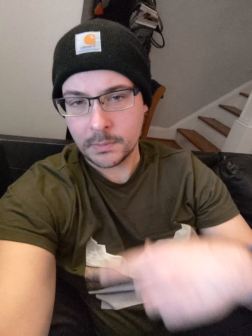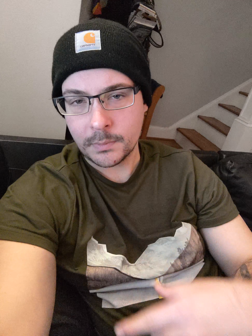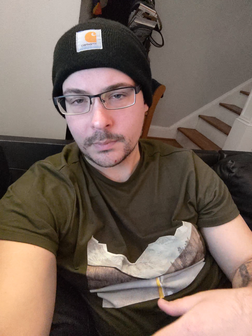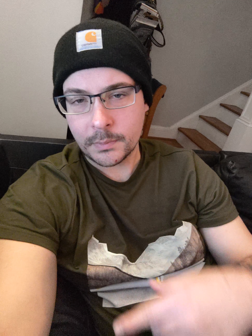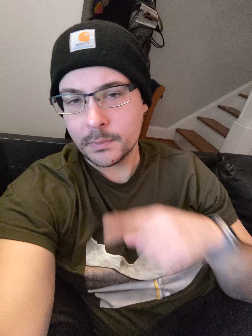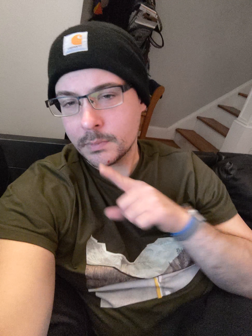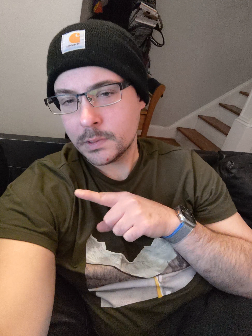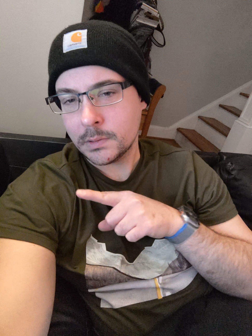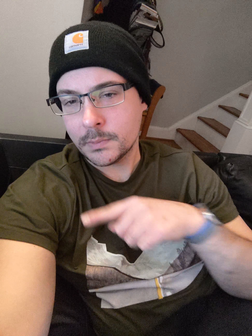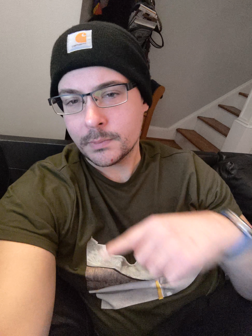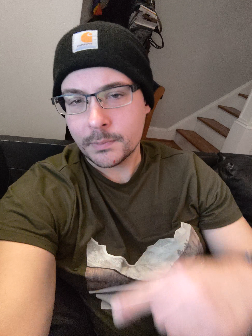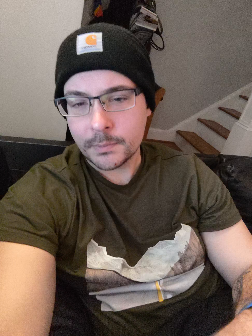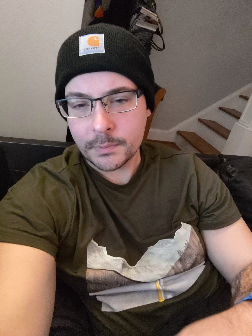he/she/it